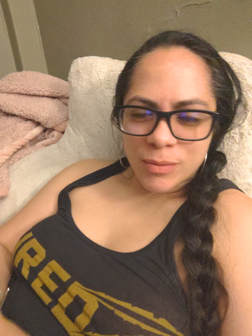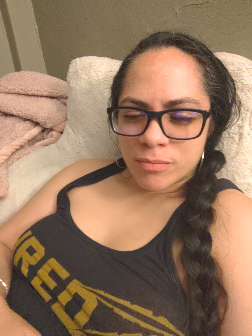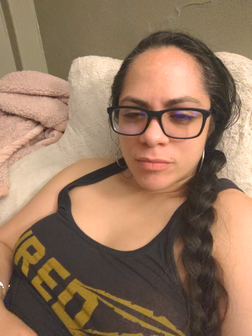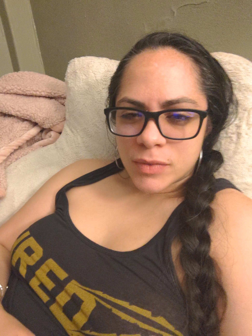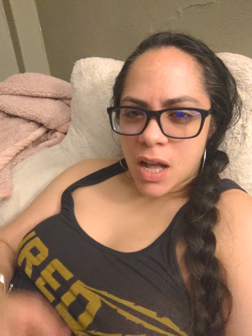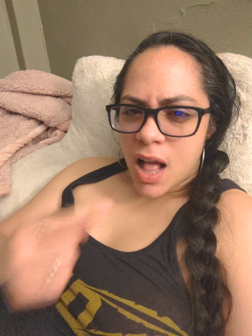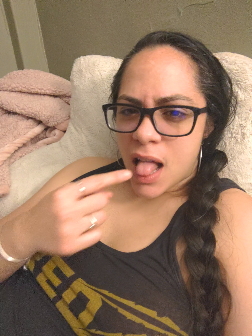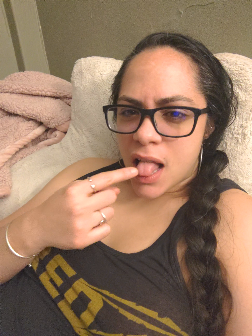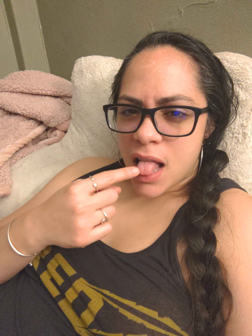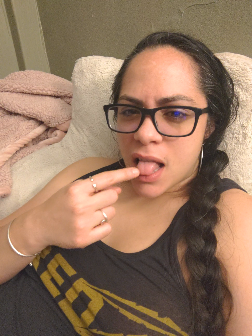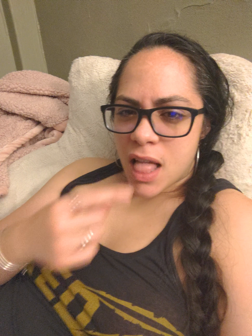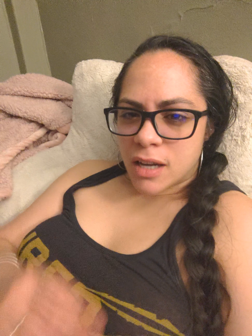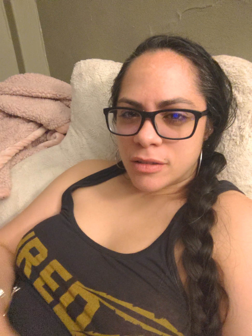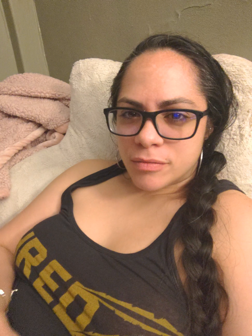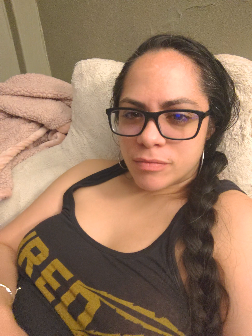tongue